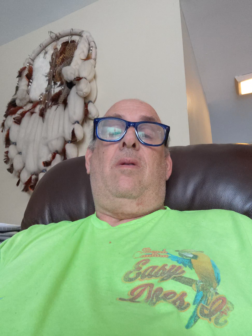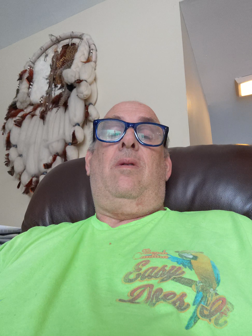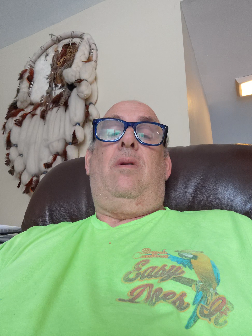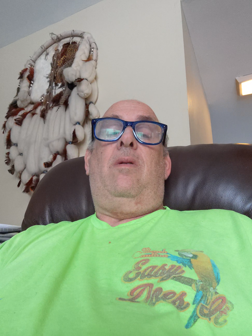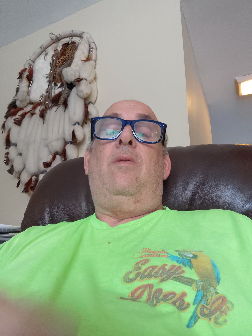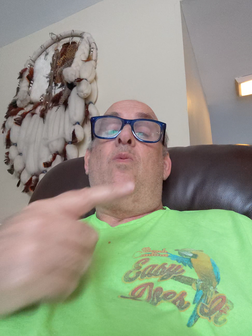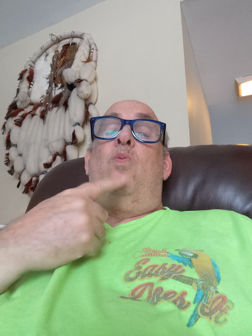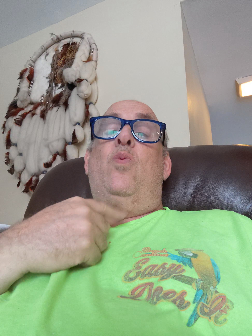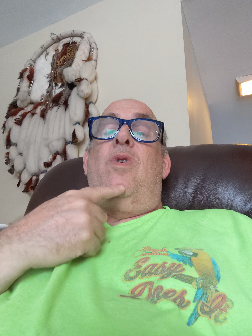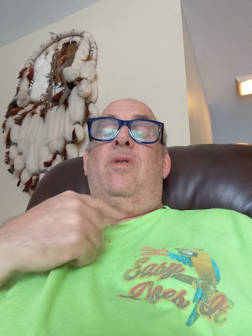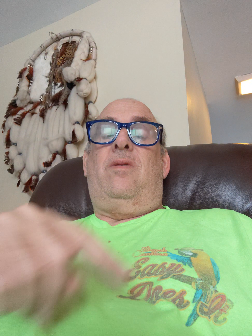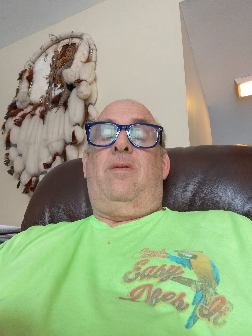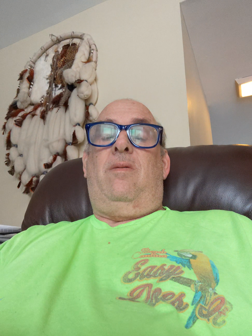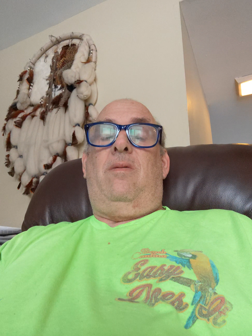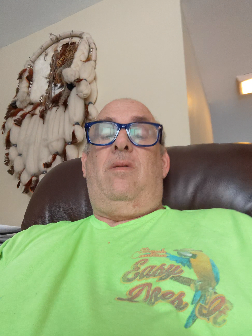red